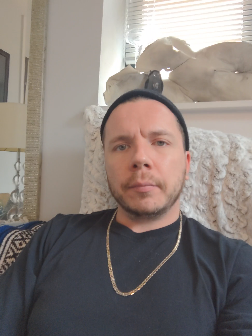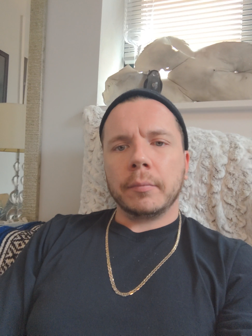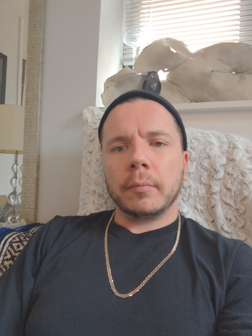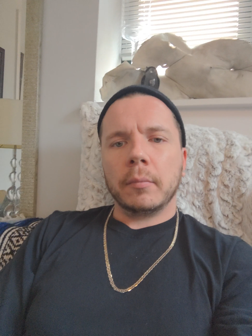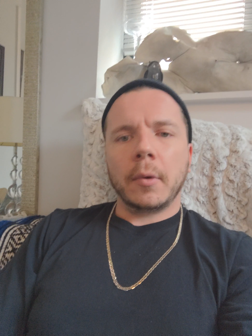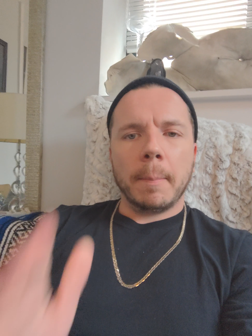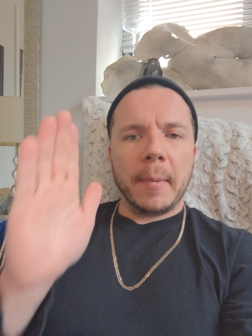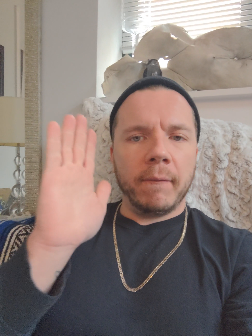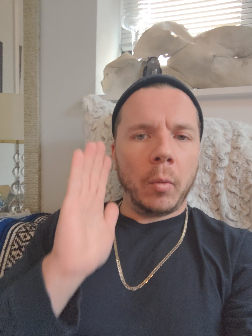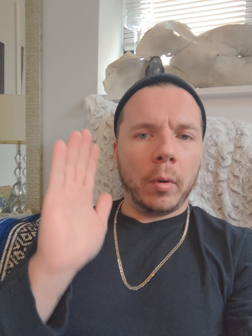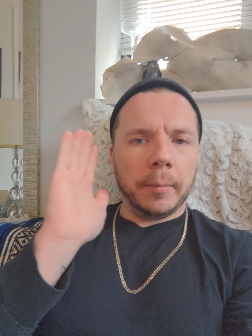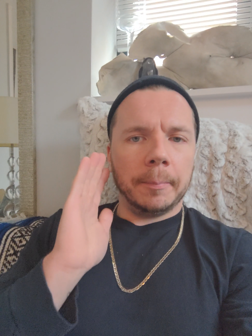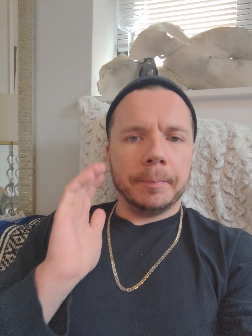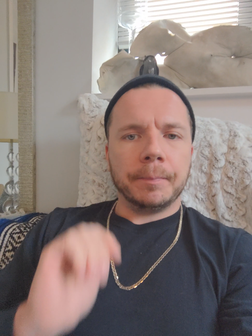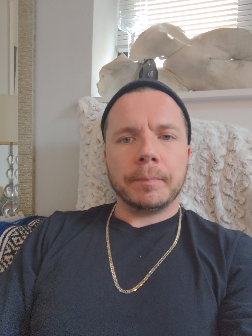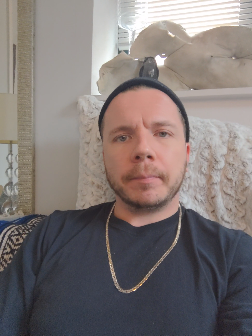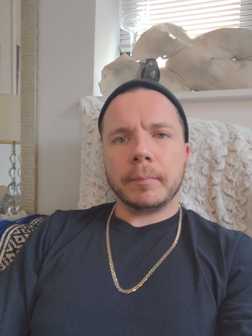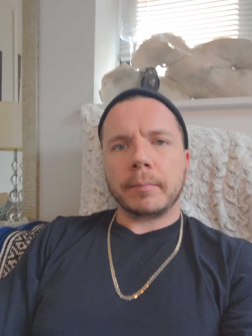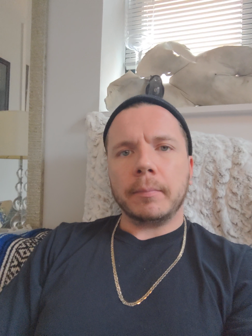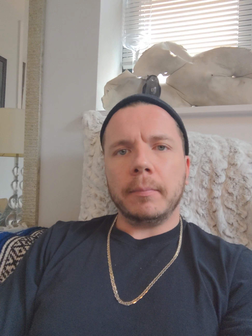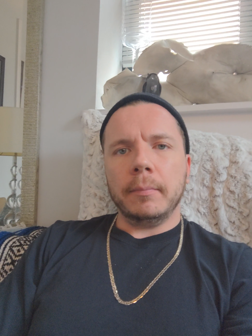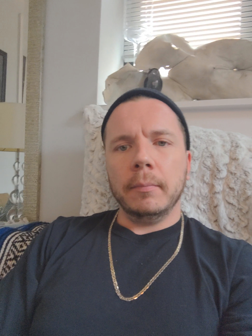before